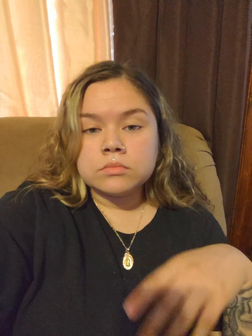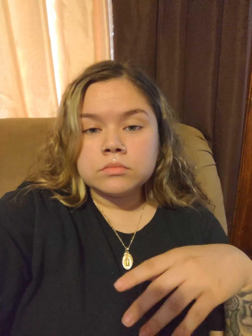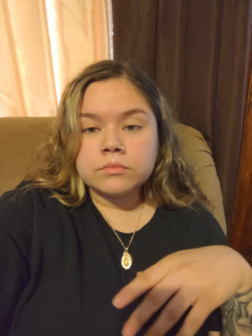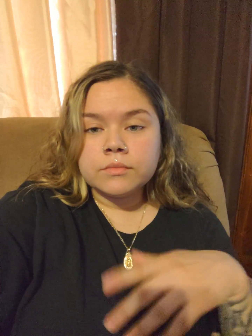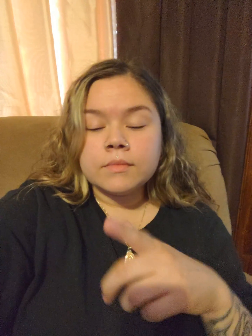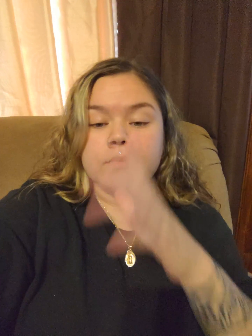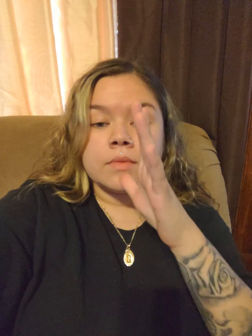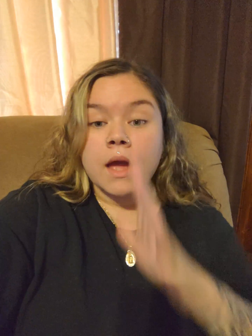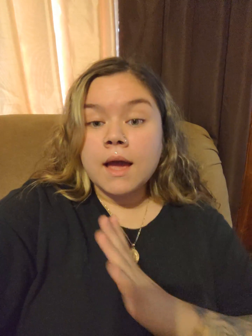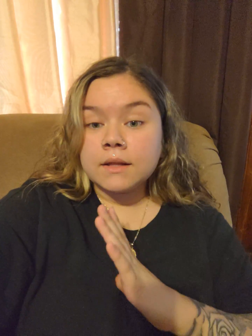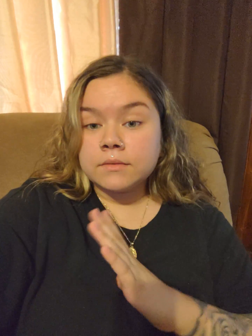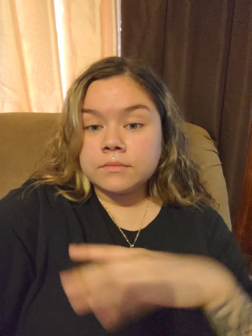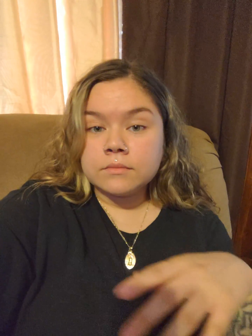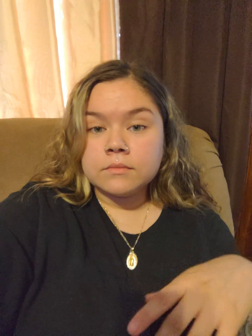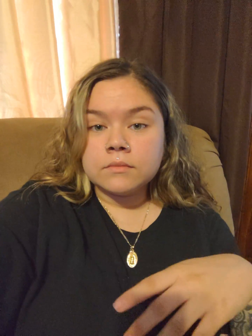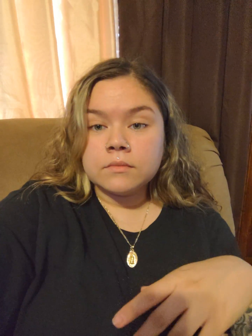lady